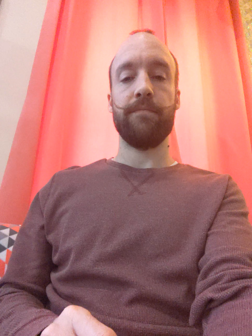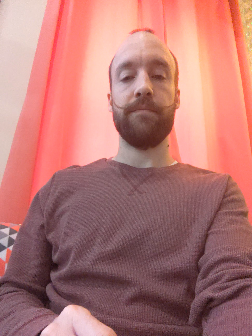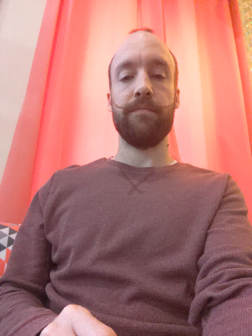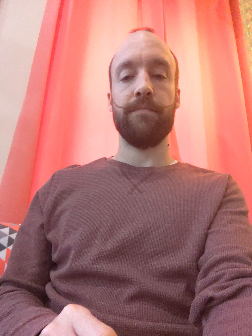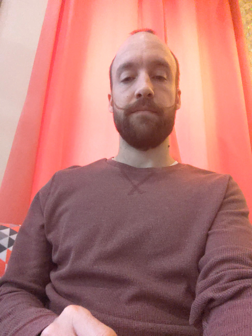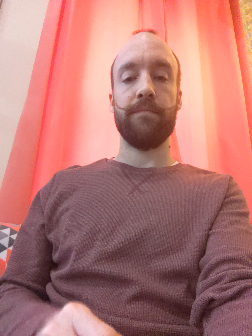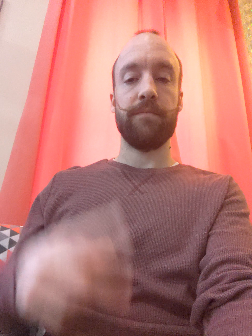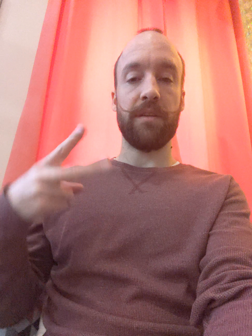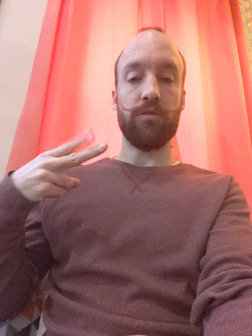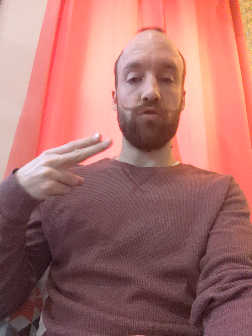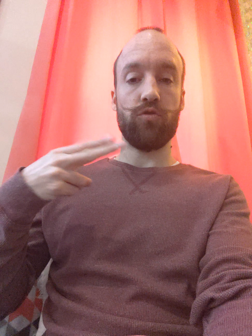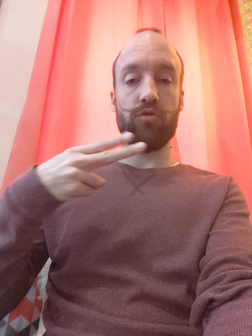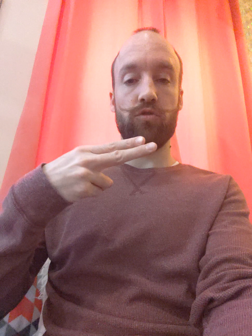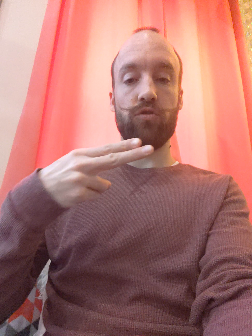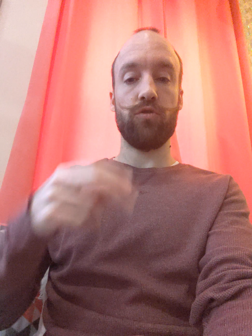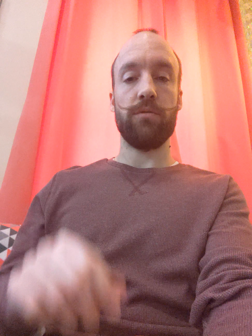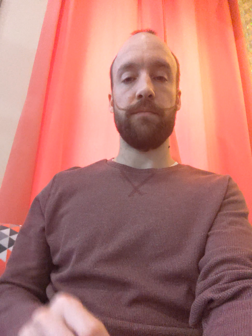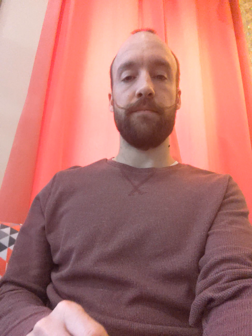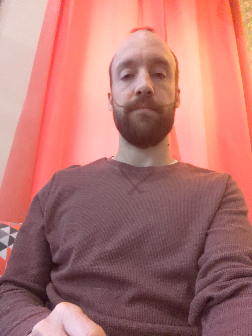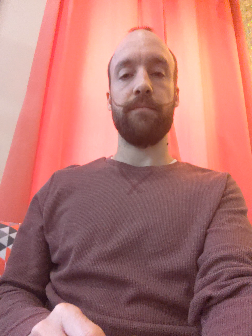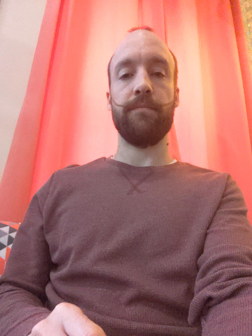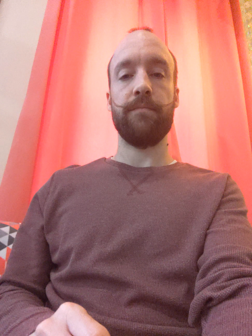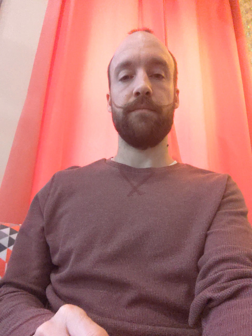scissors